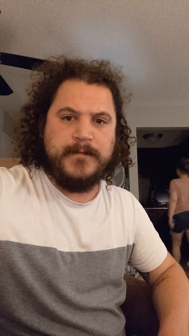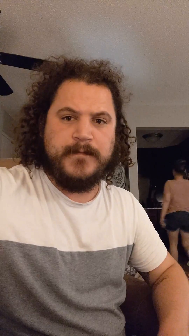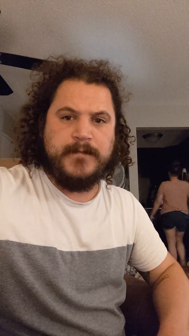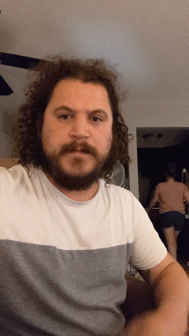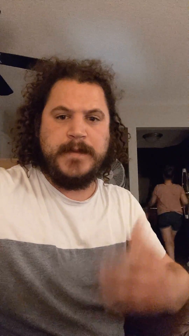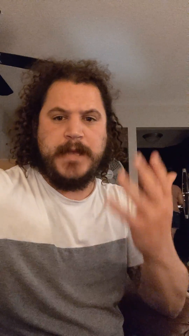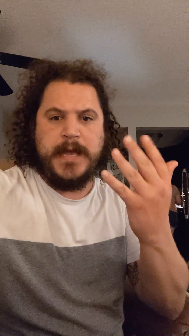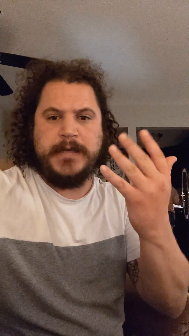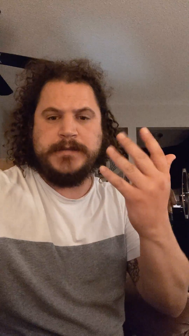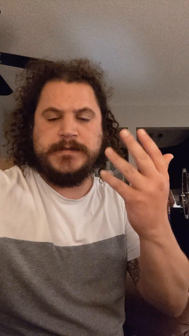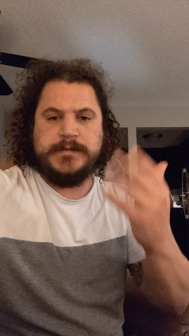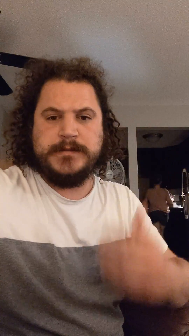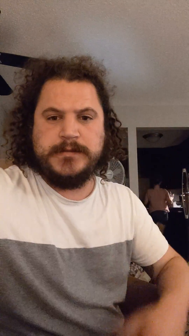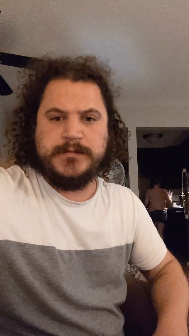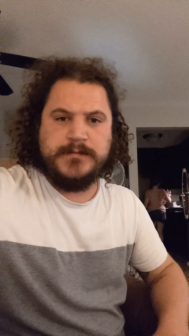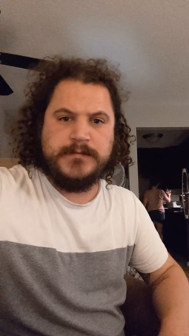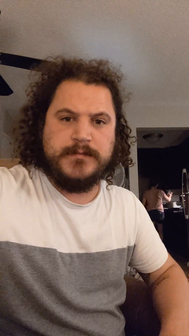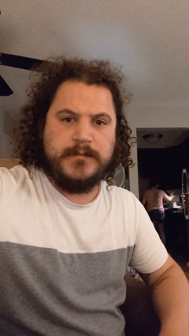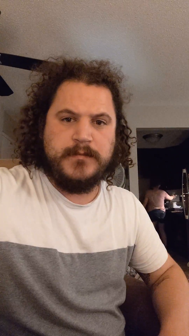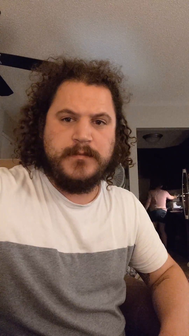hand